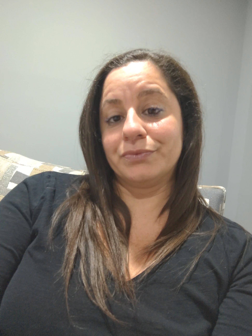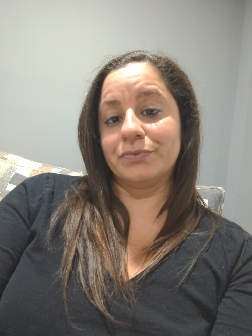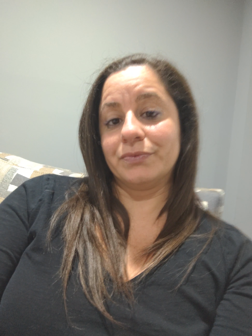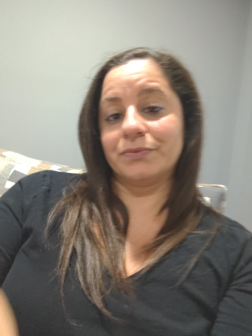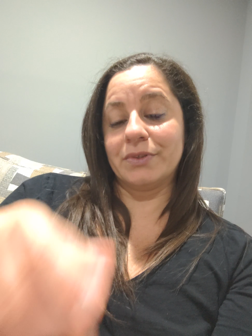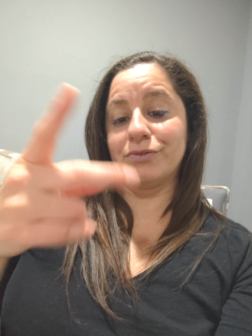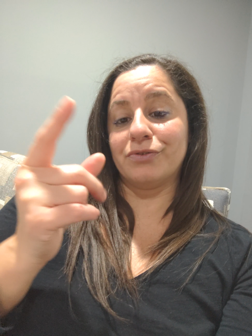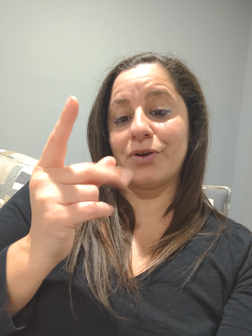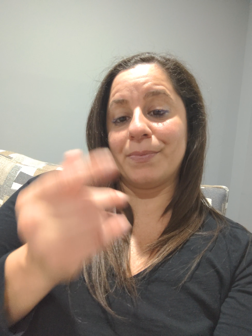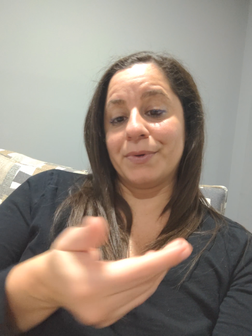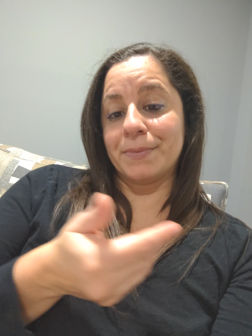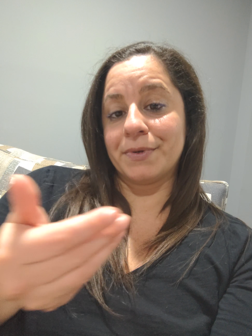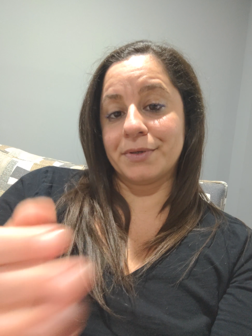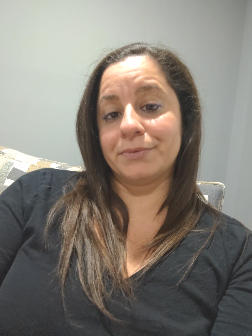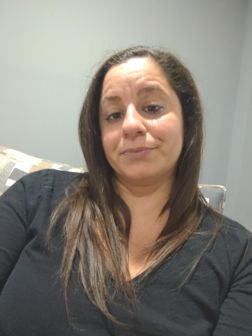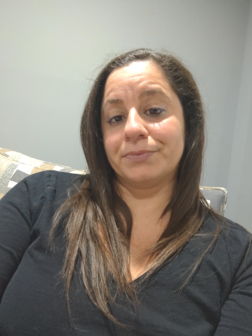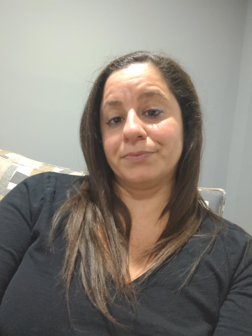puppy